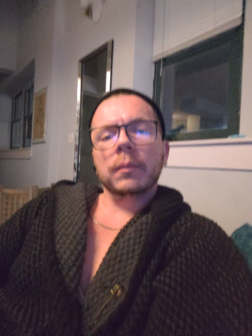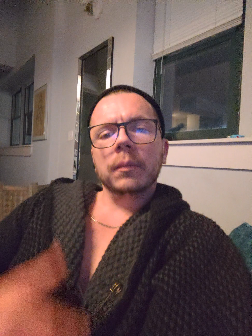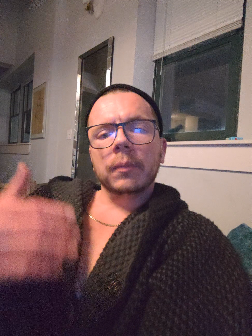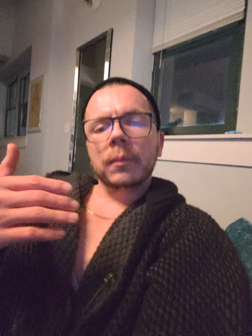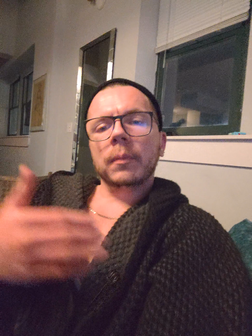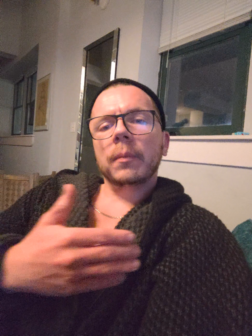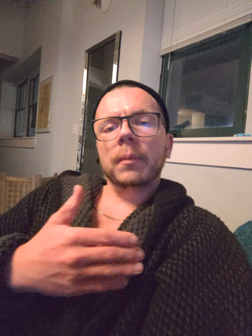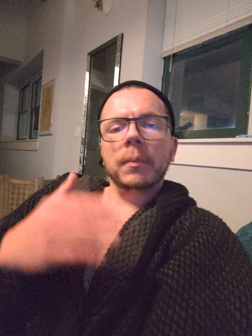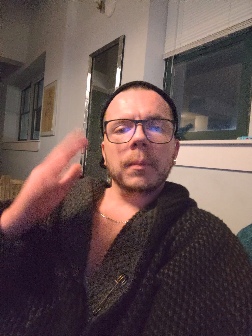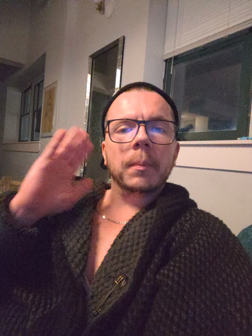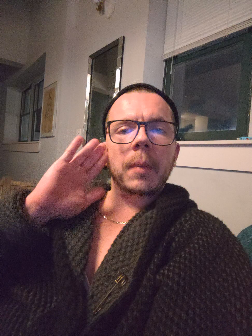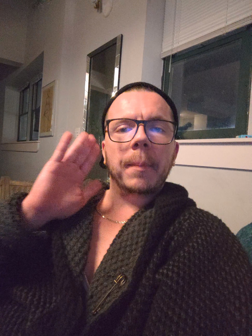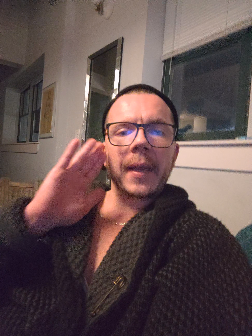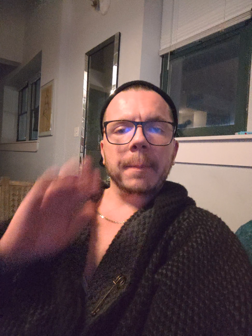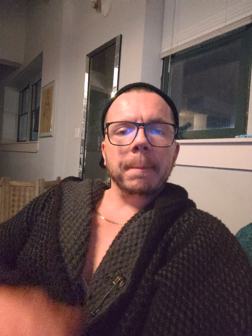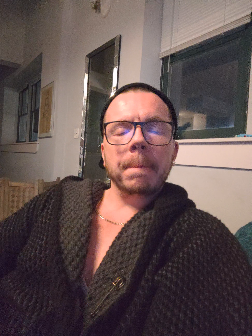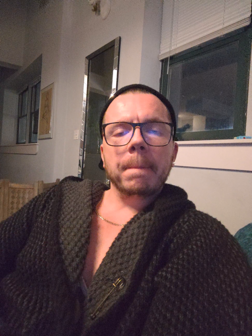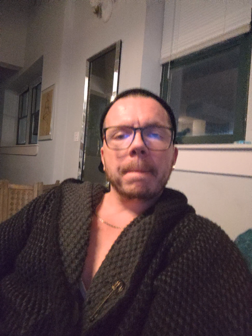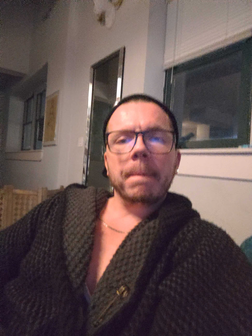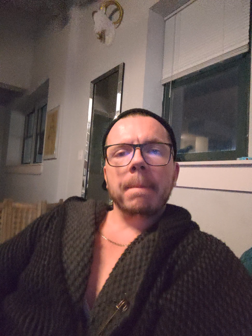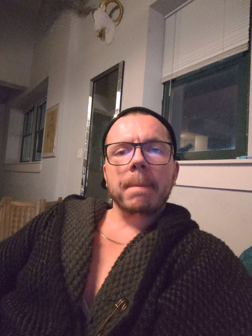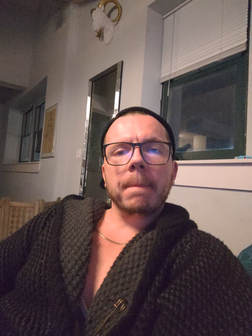puppy